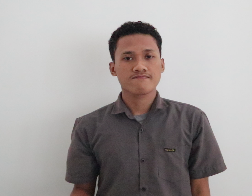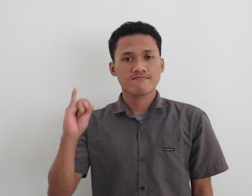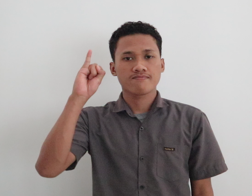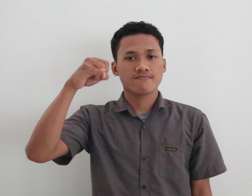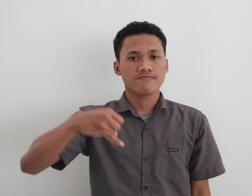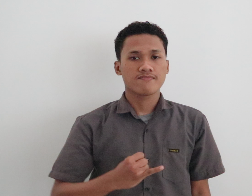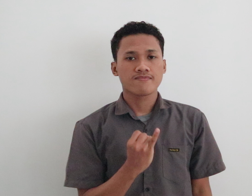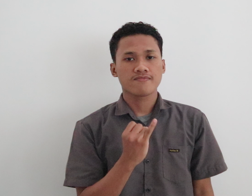J